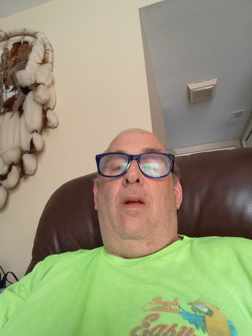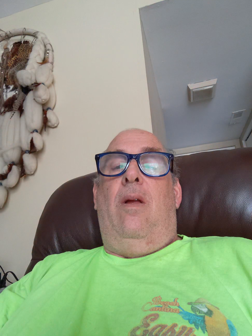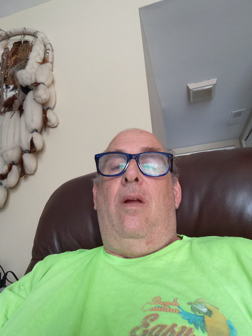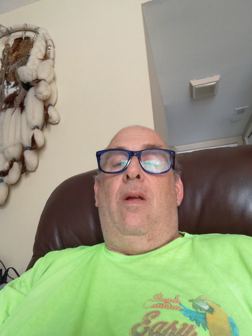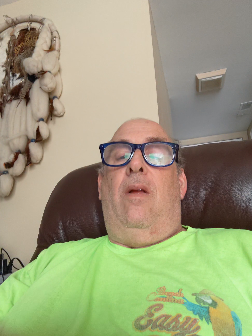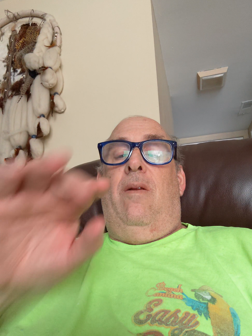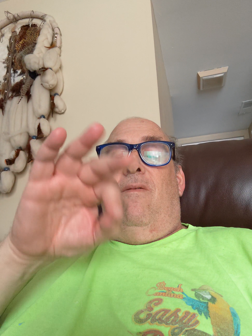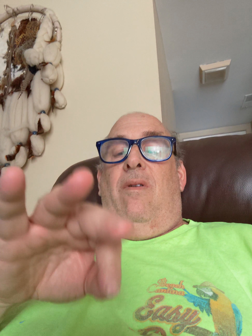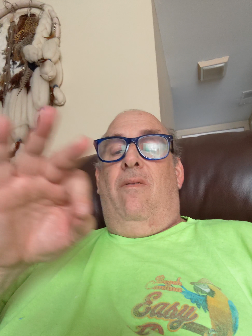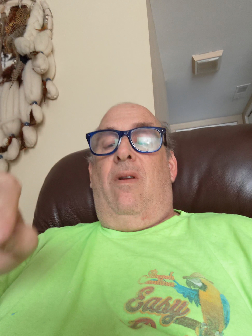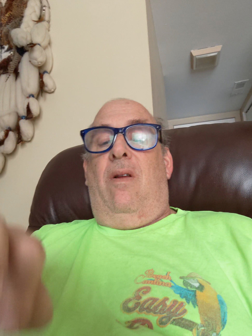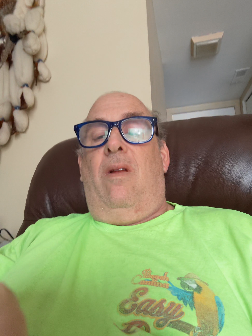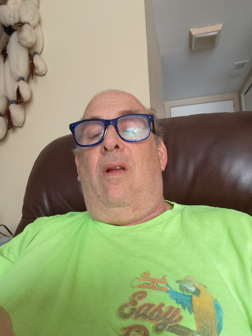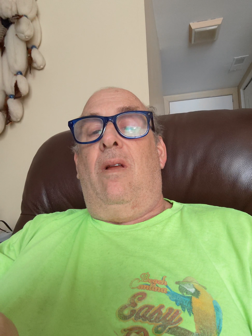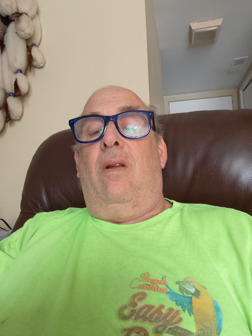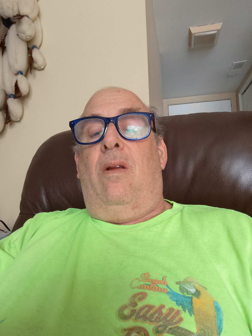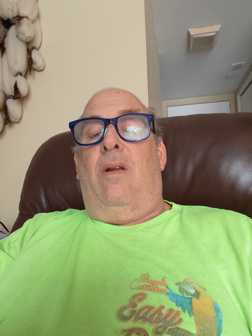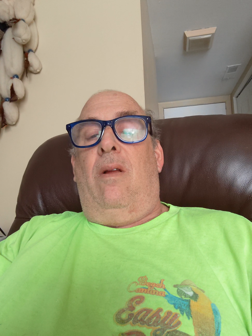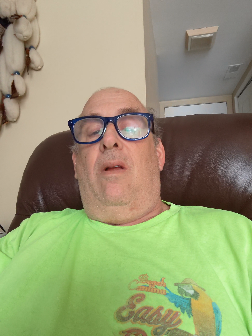french fries